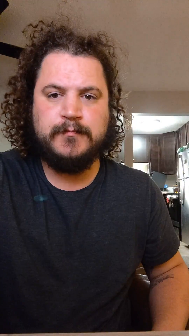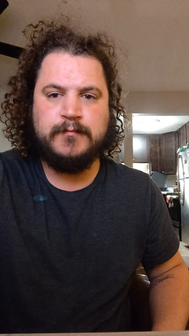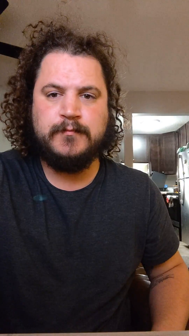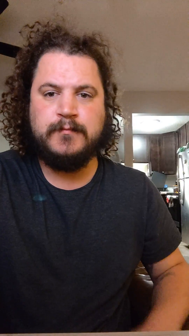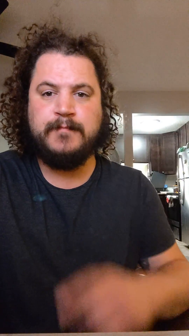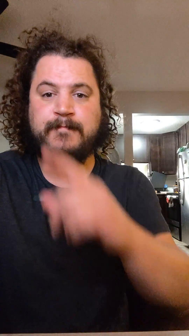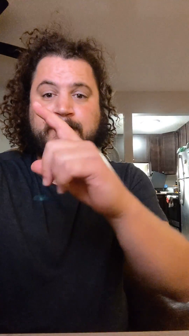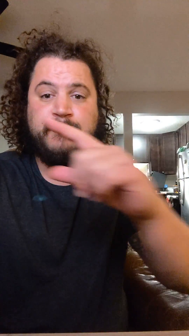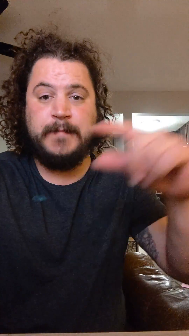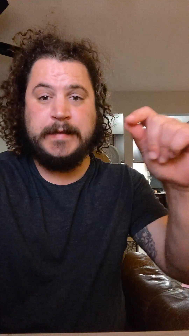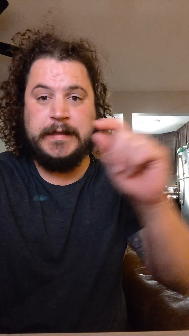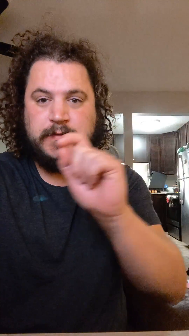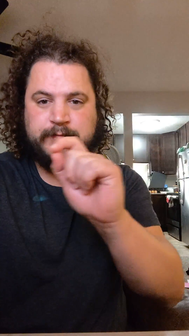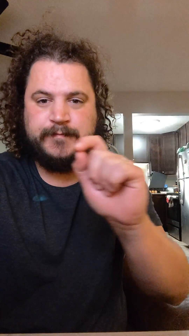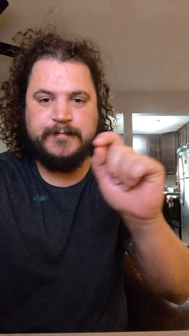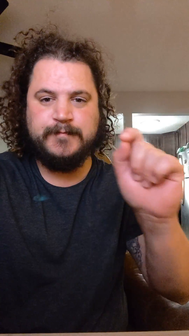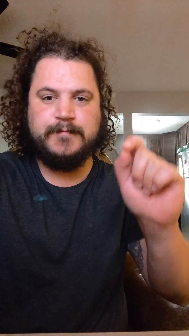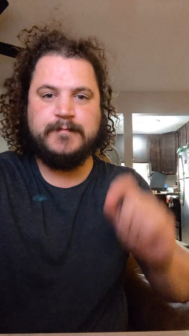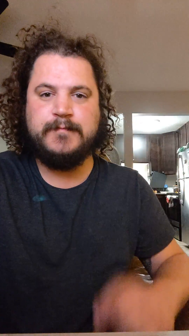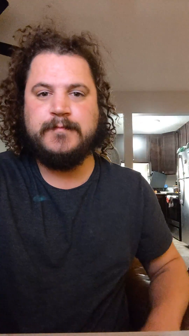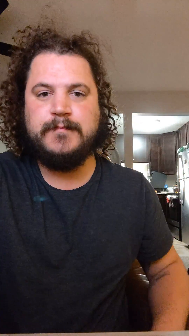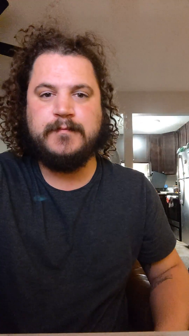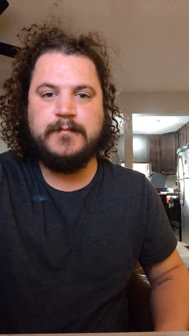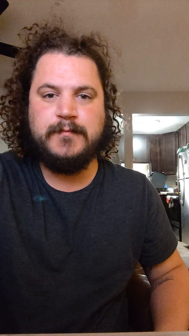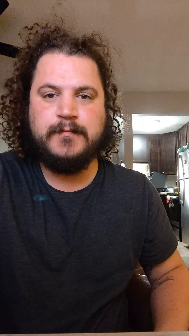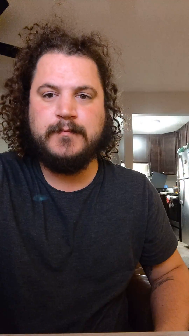peas